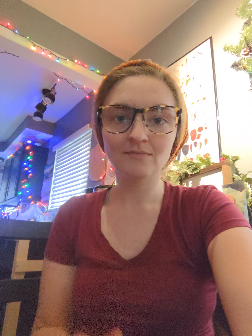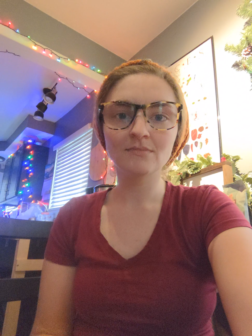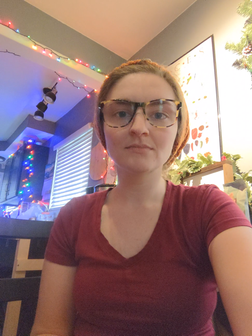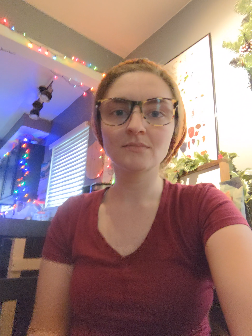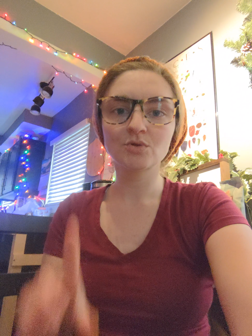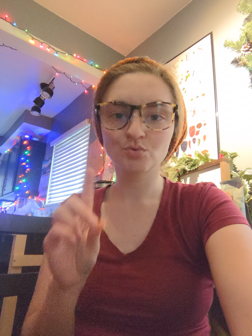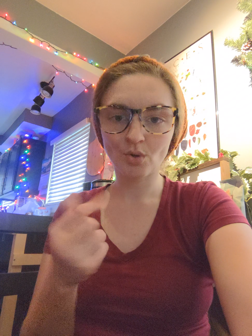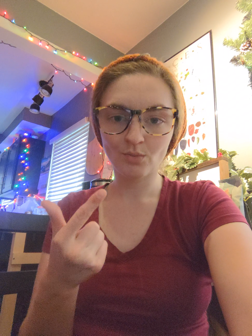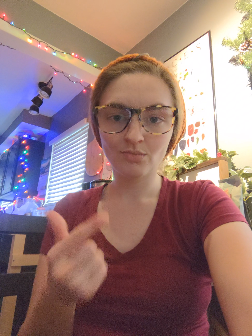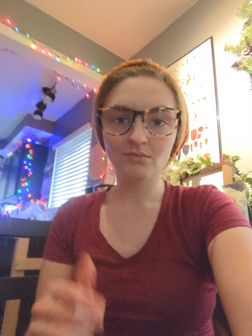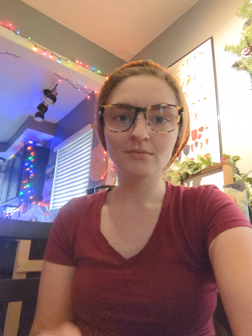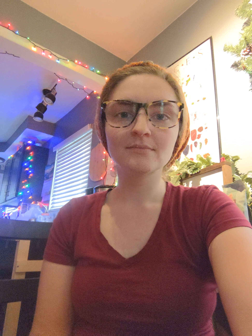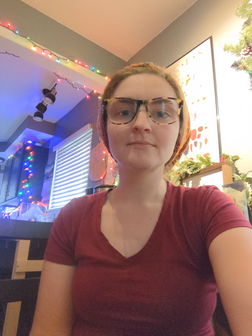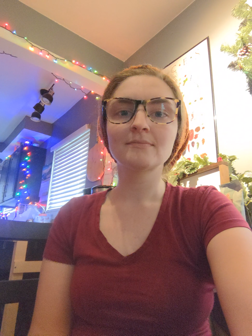dog